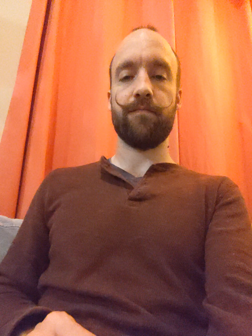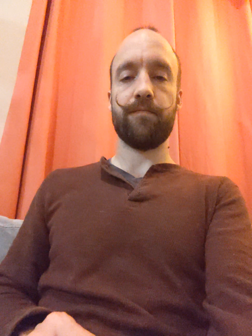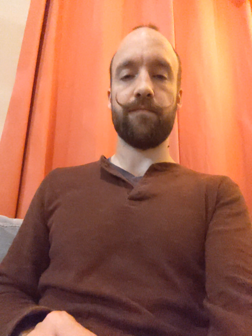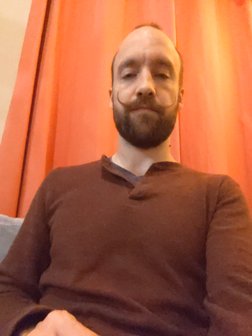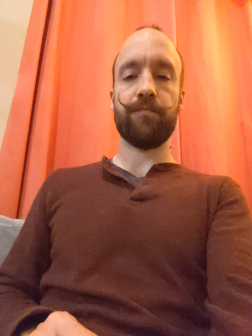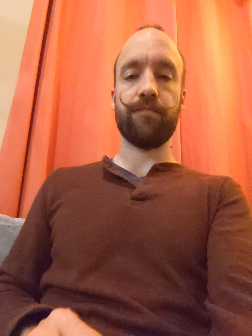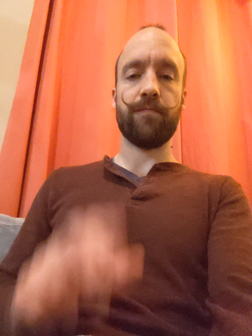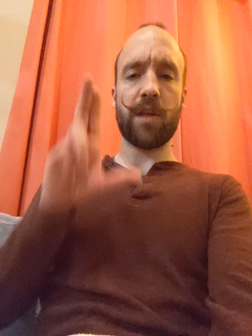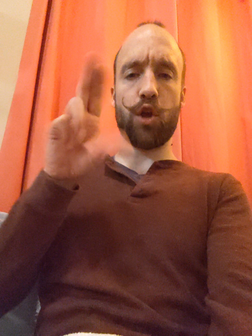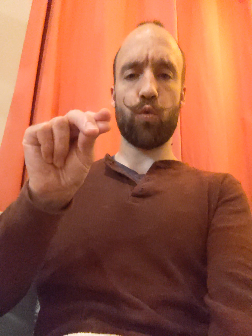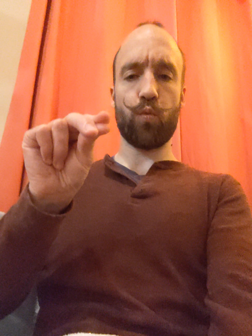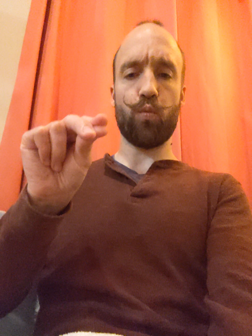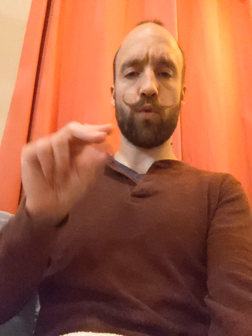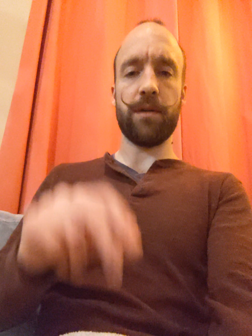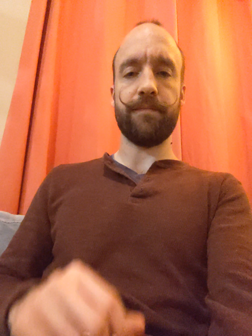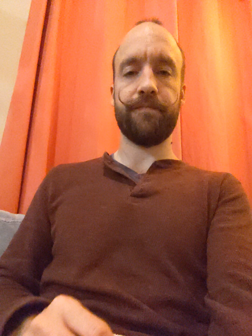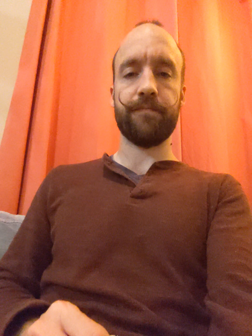no